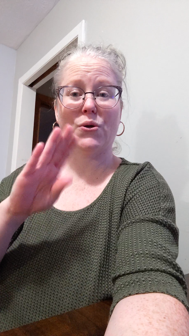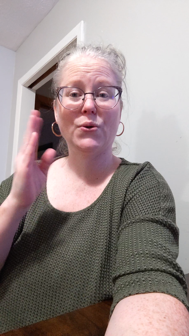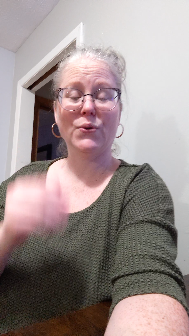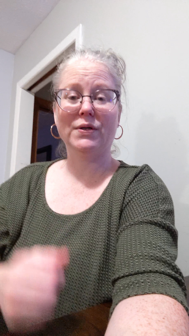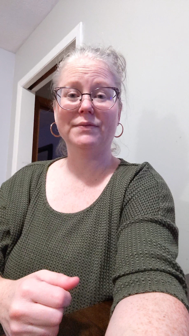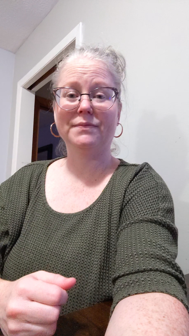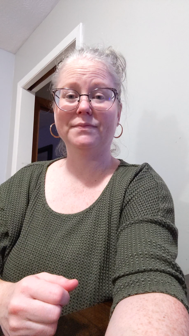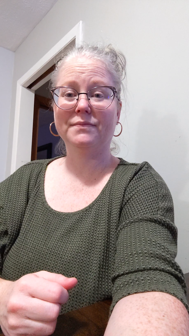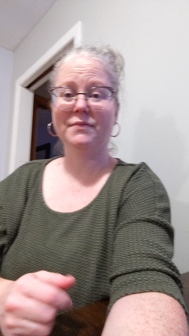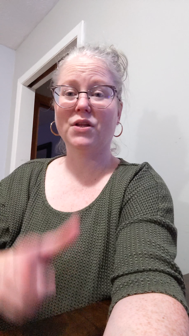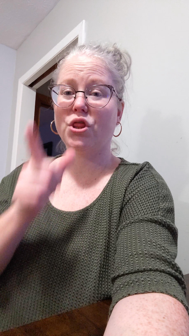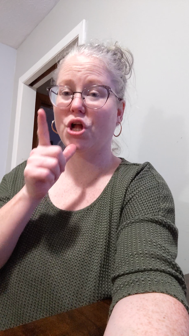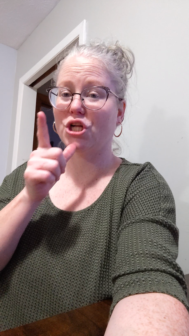lunch